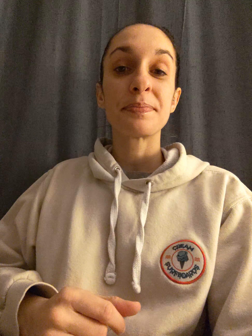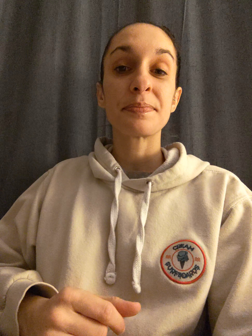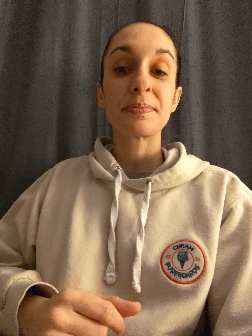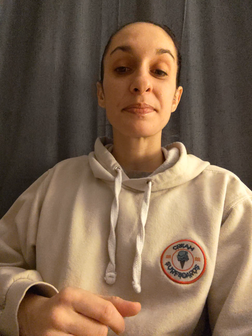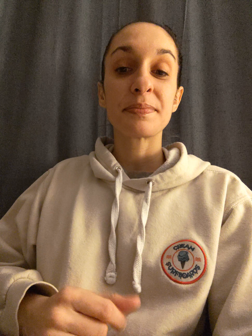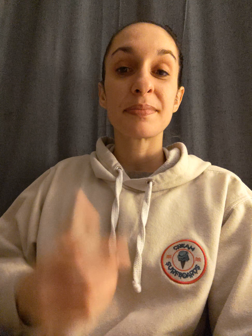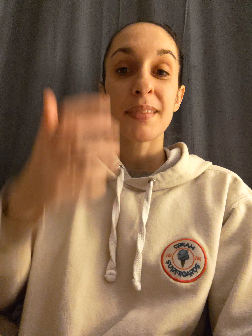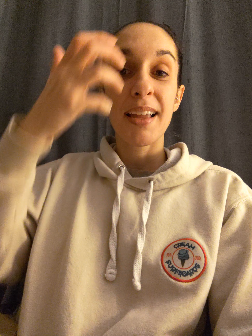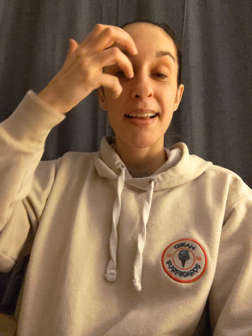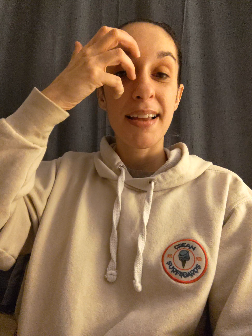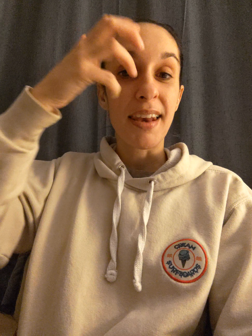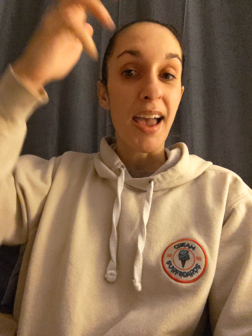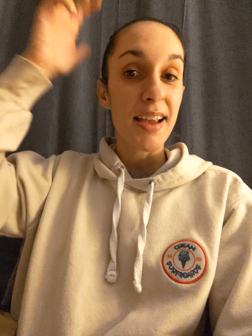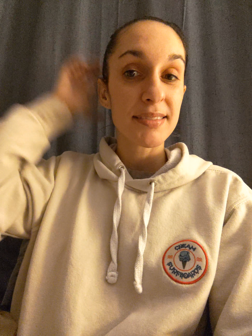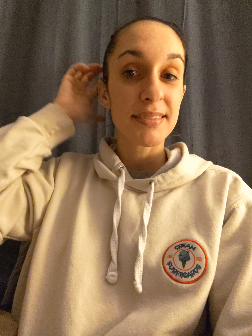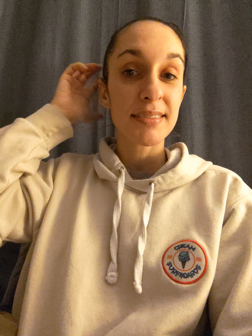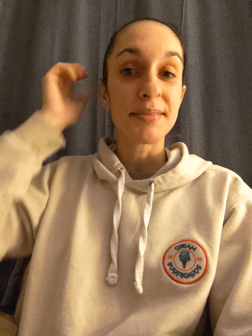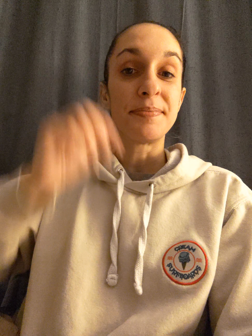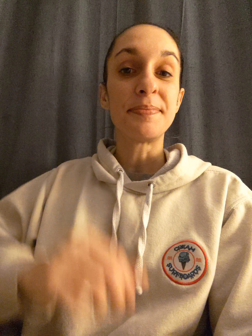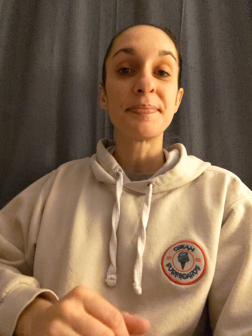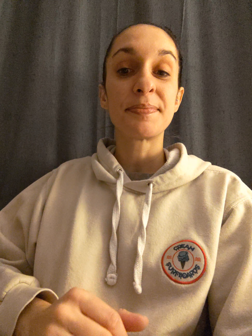lion